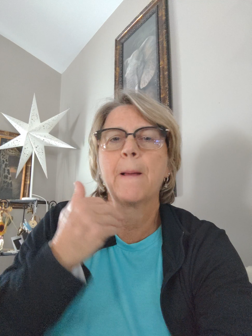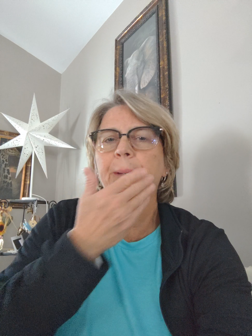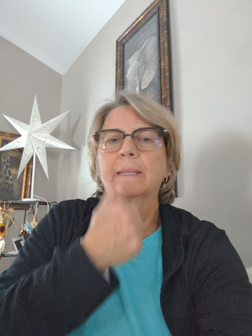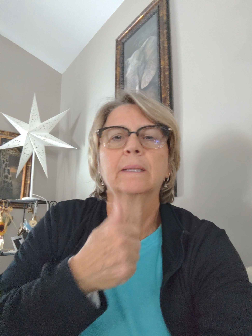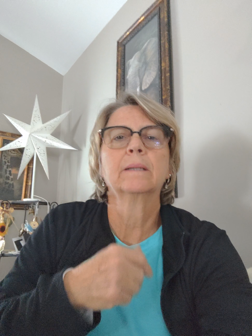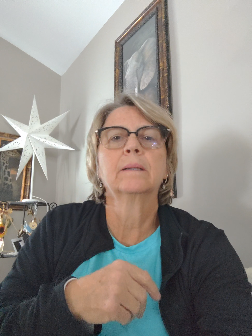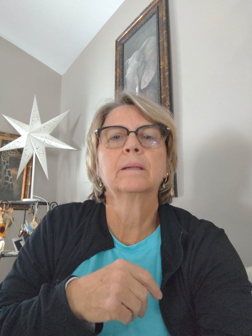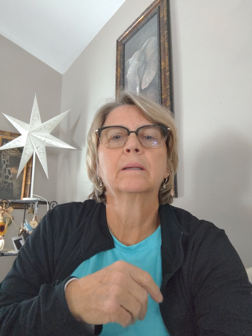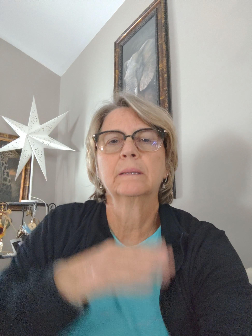napkin